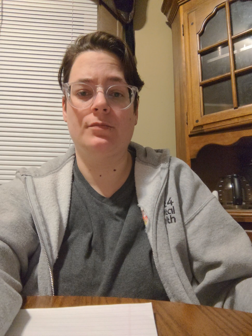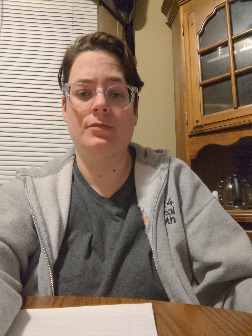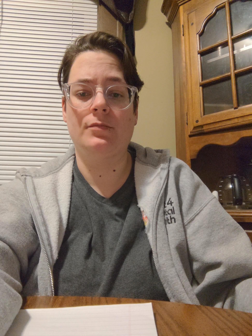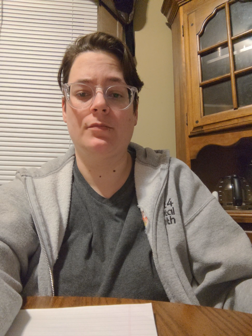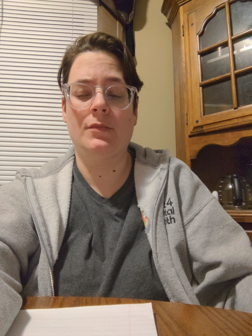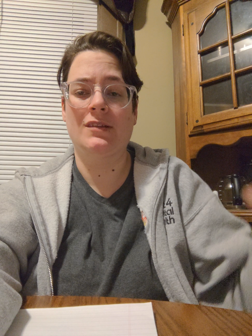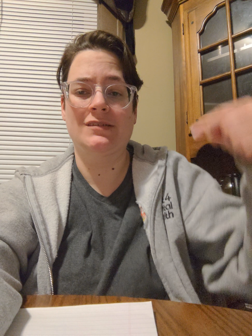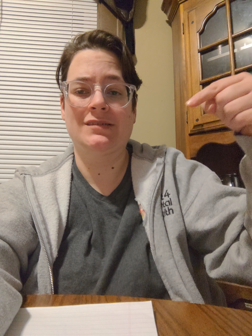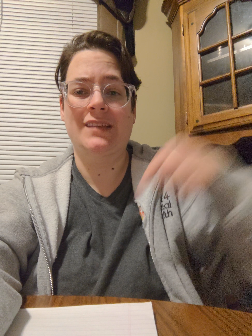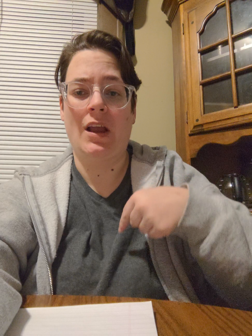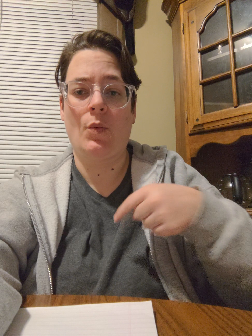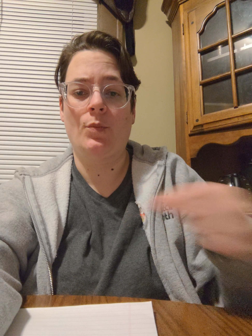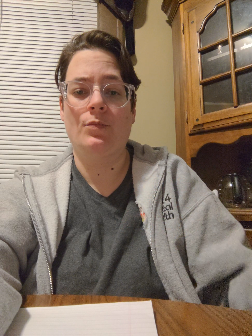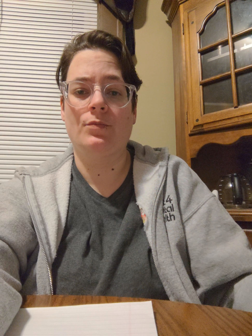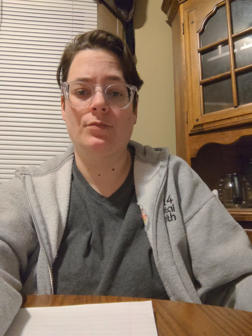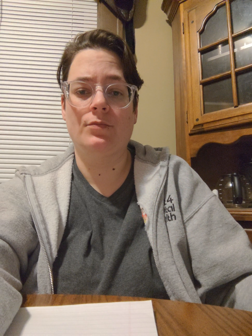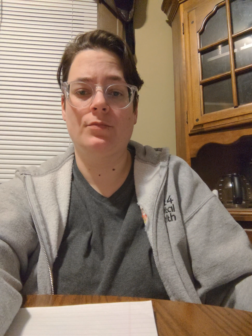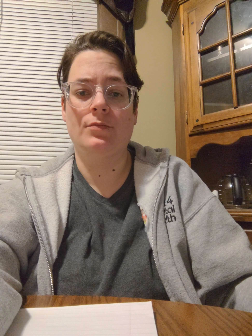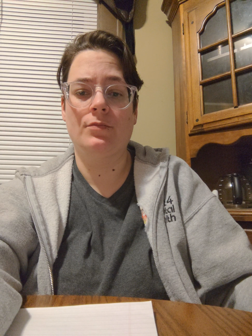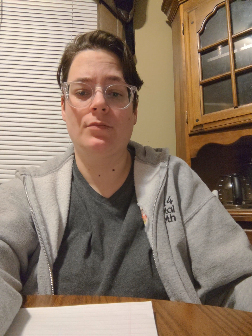down